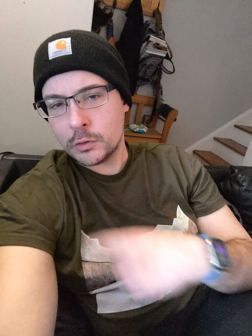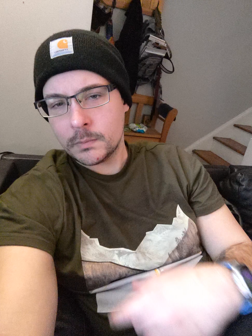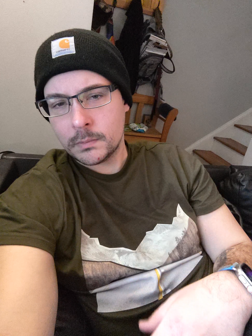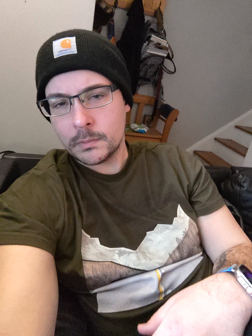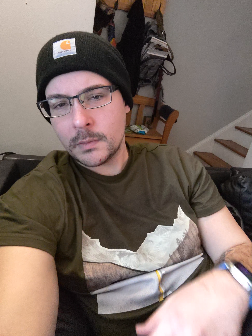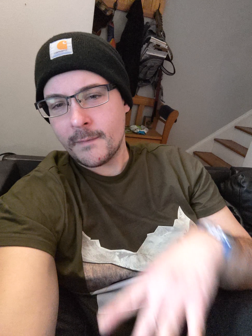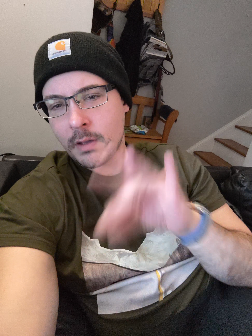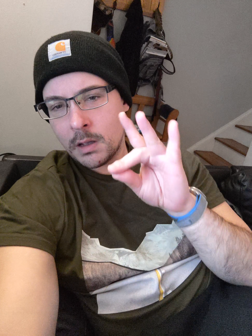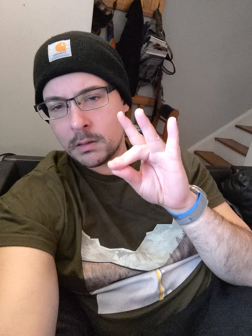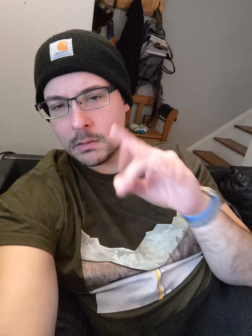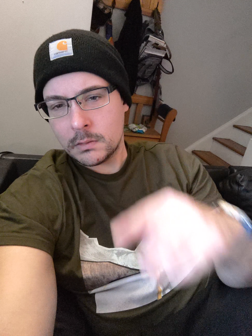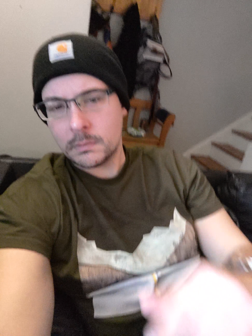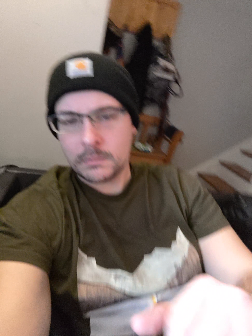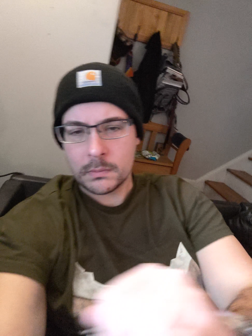find